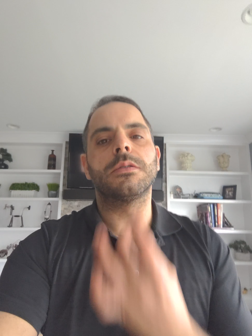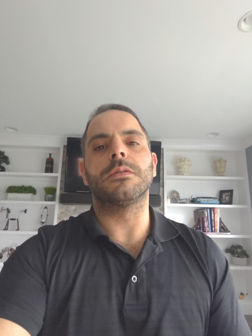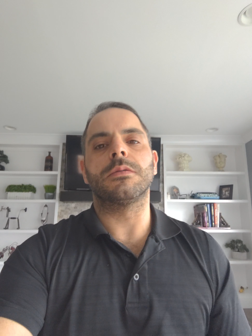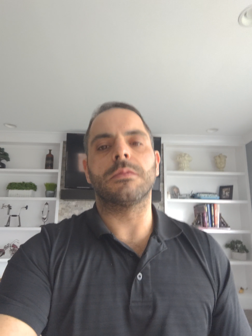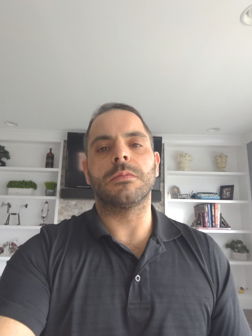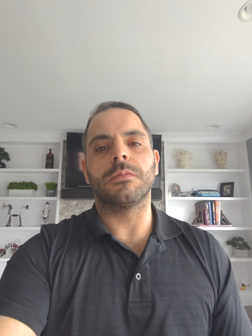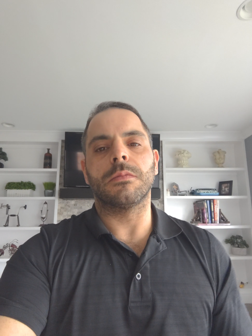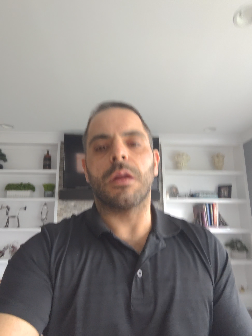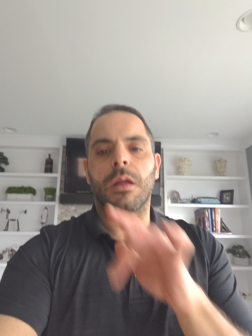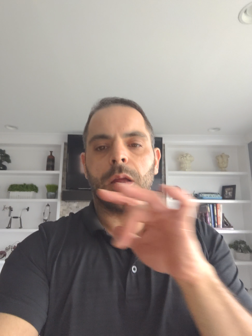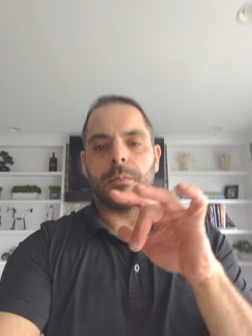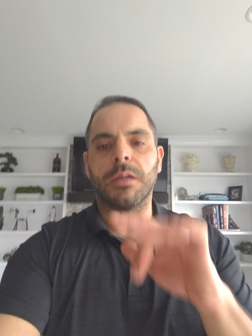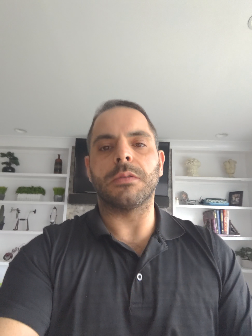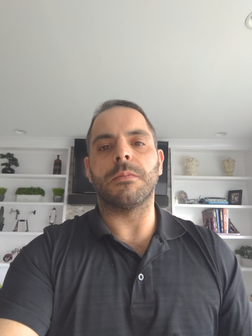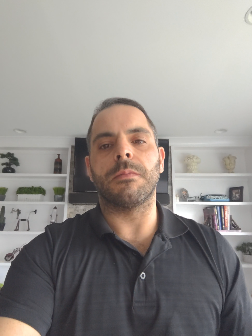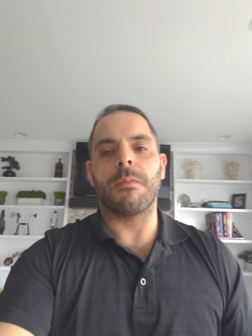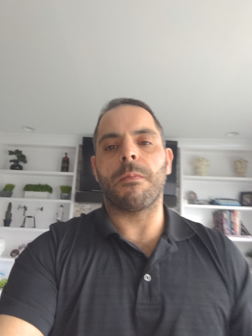empty